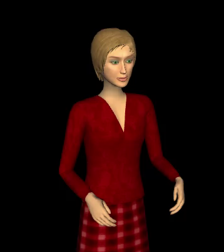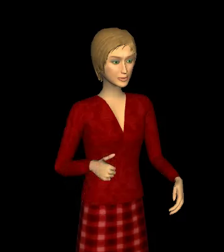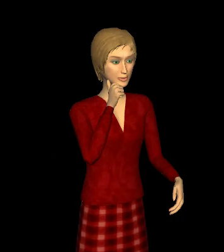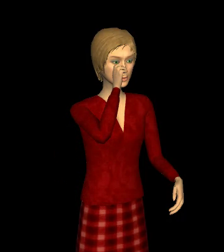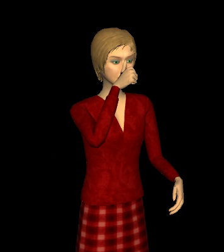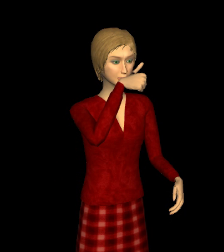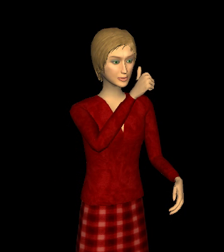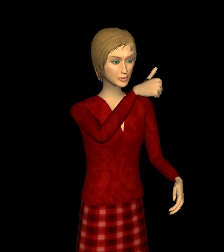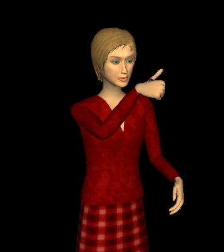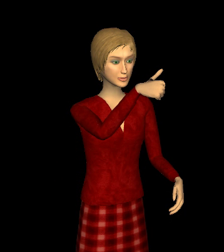بعد غد